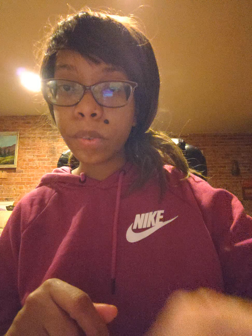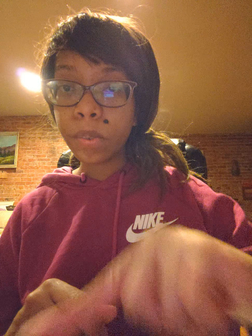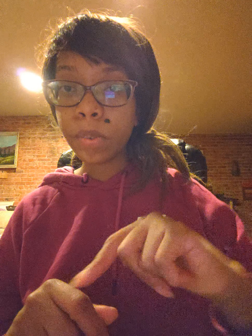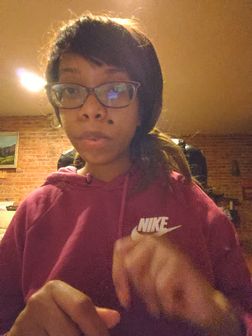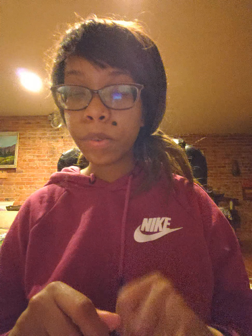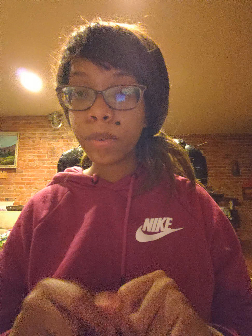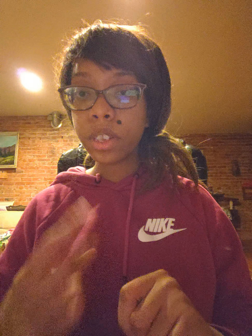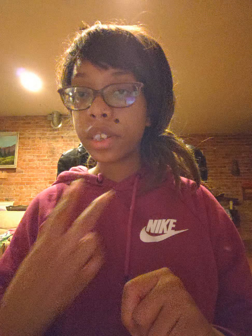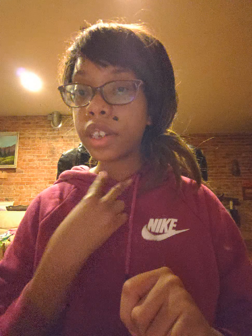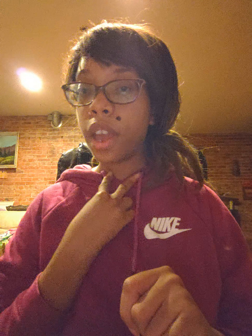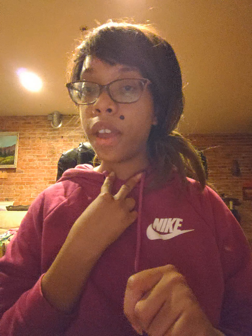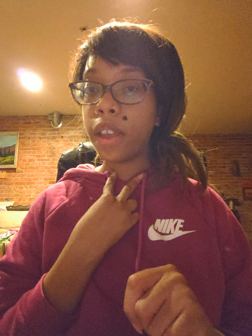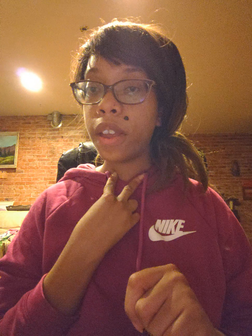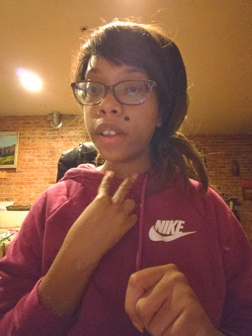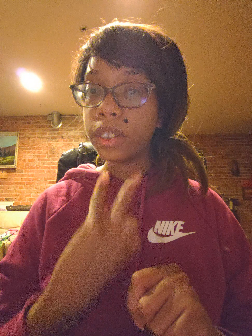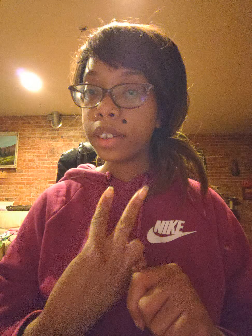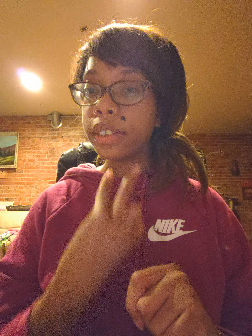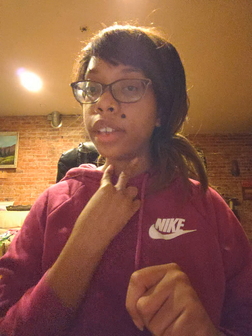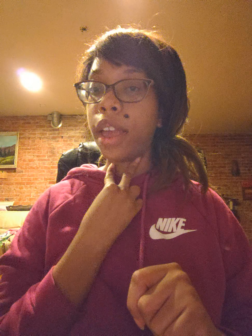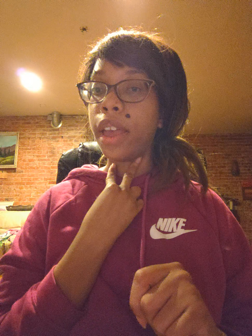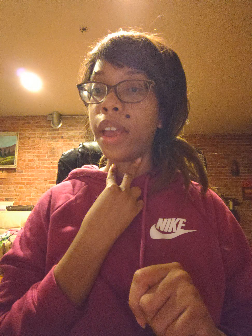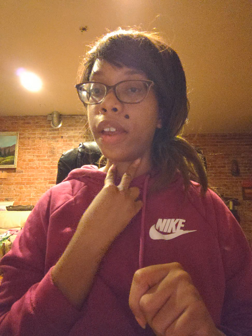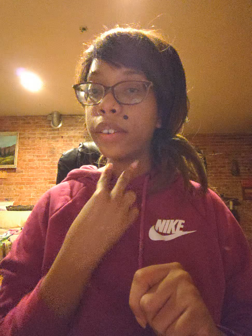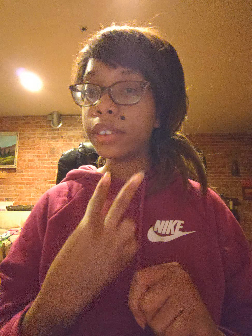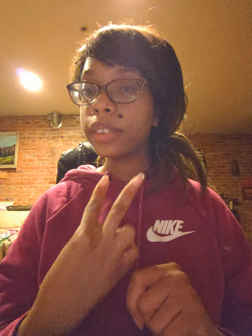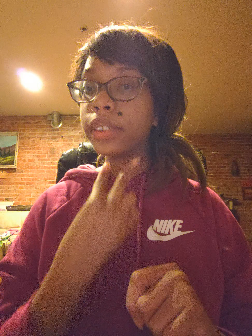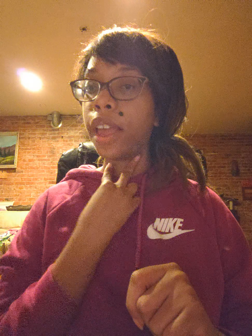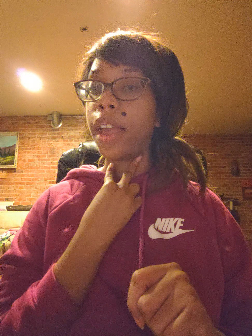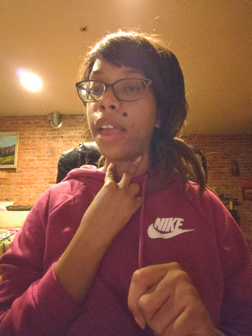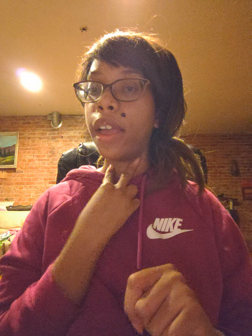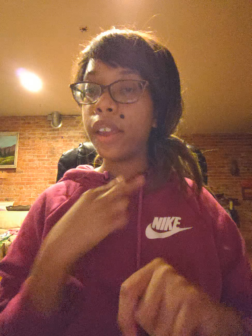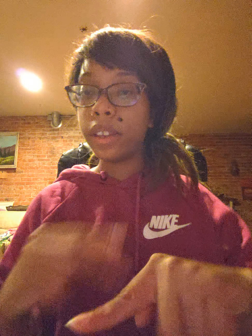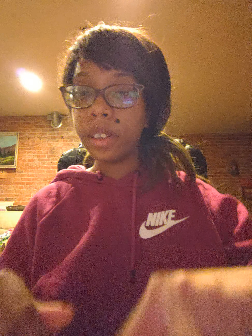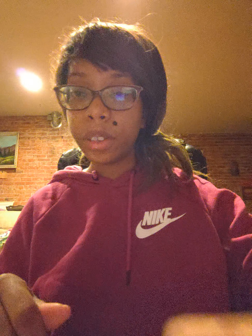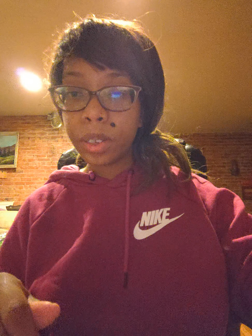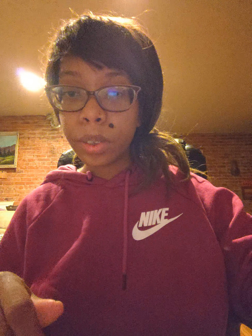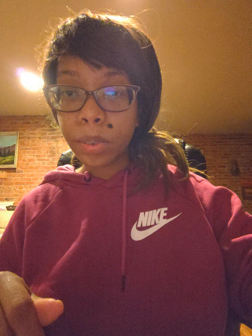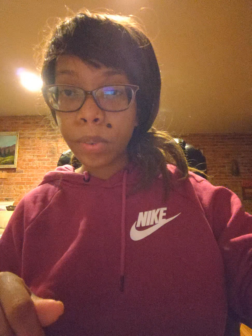stuck